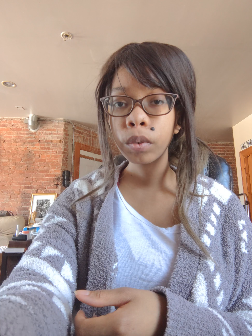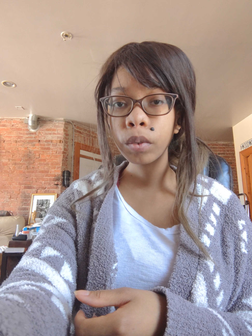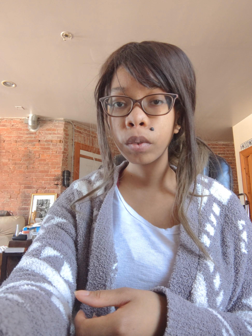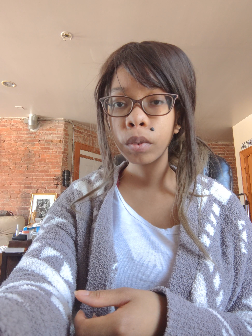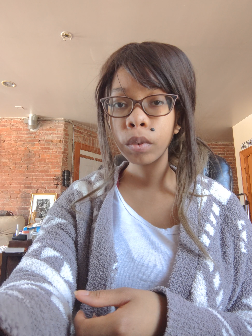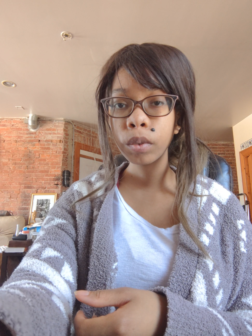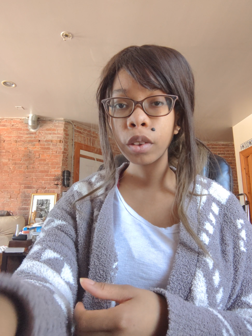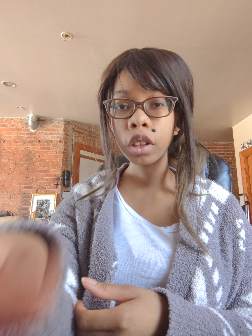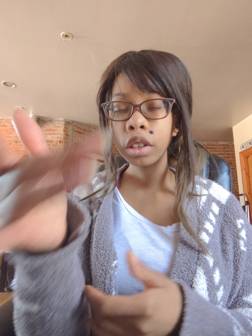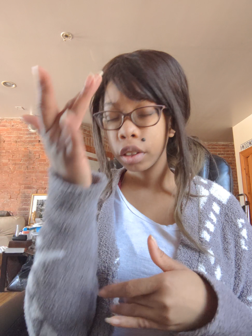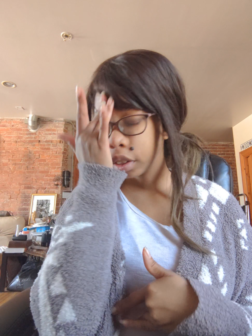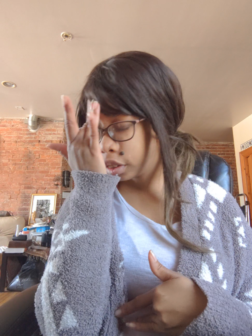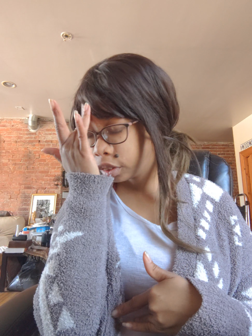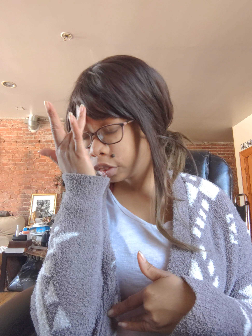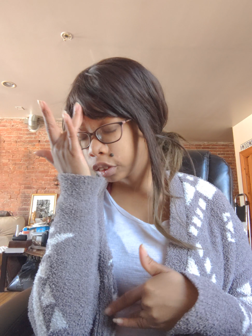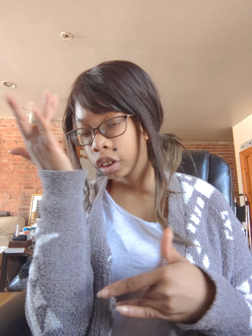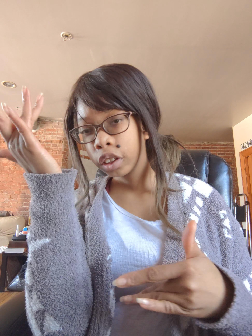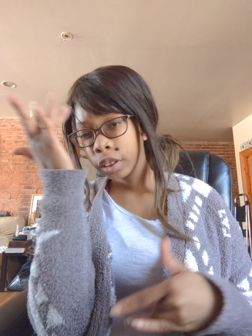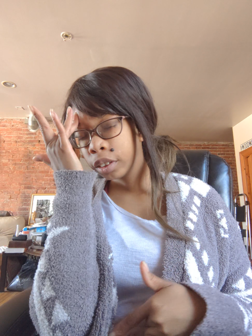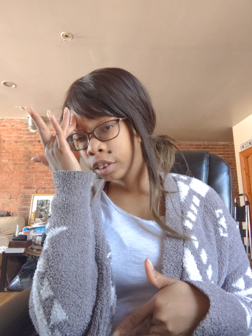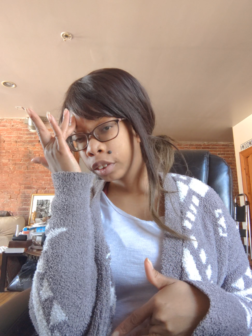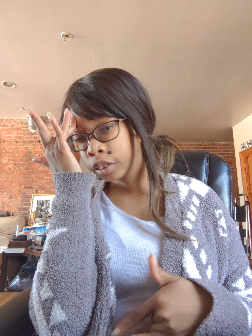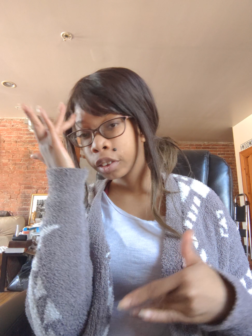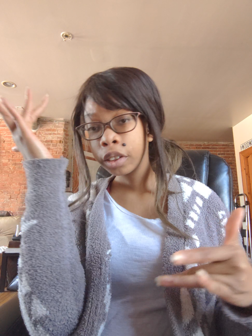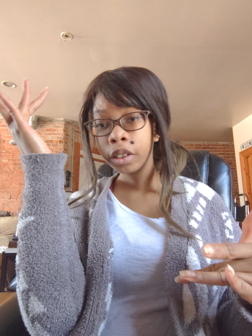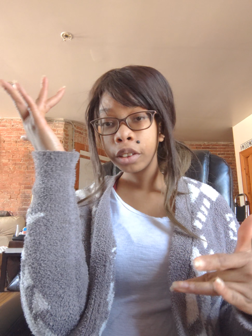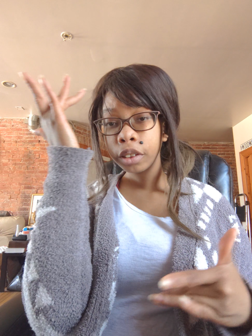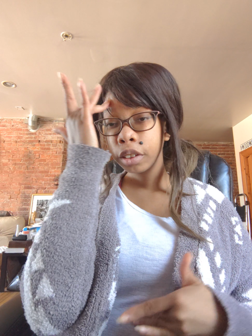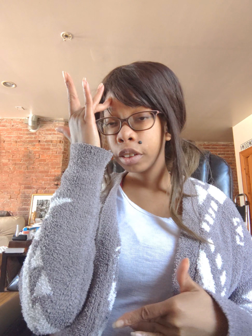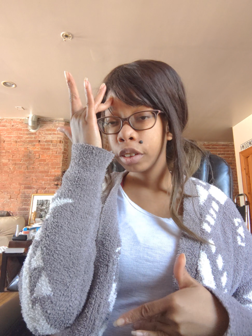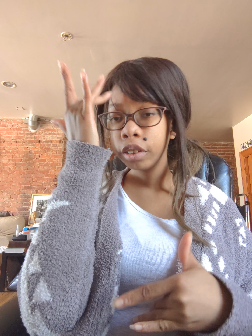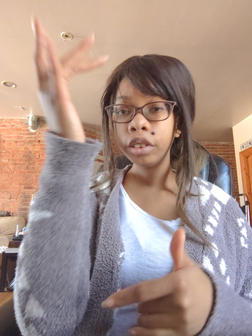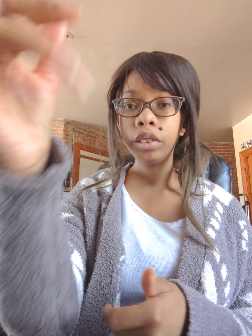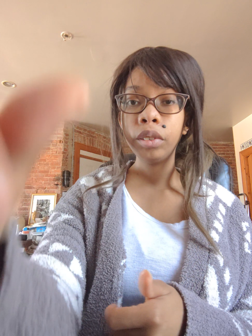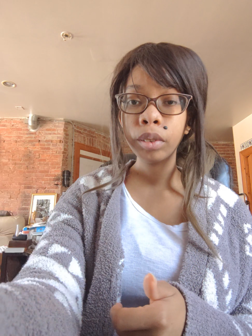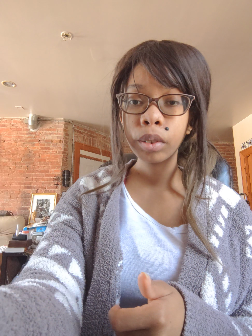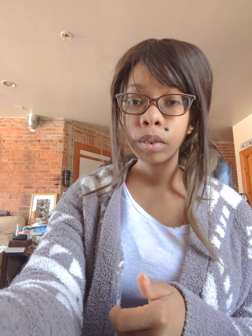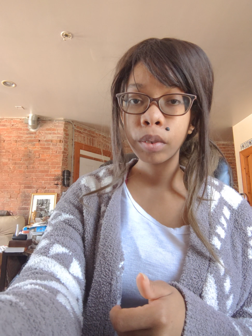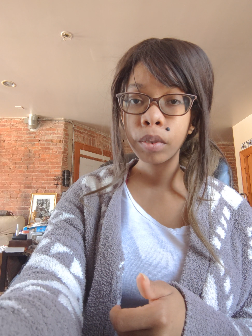sick